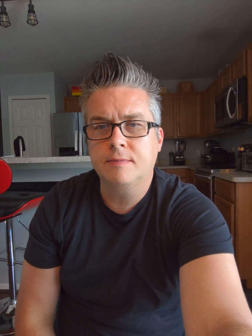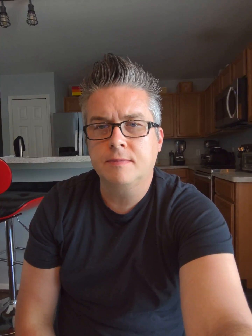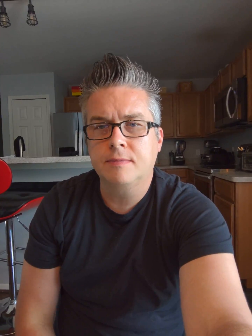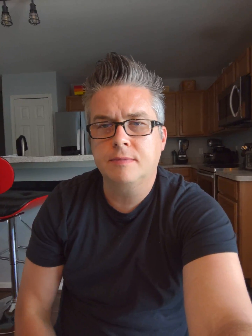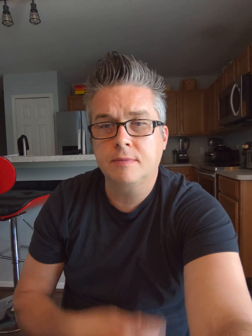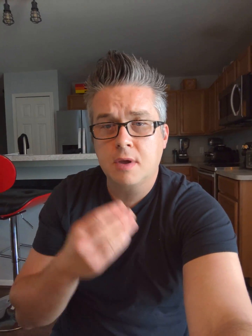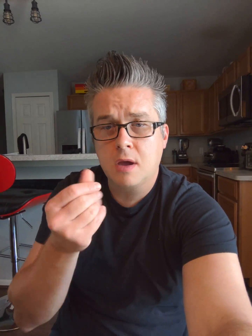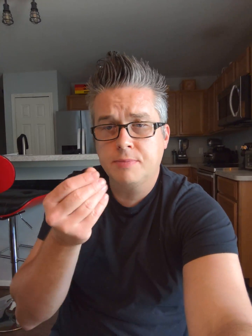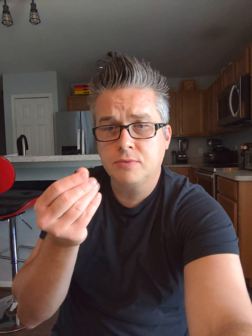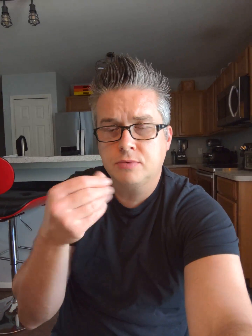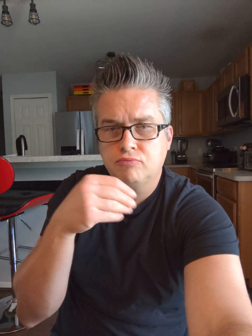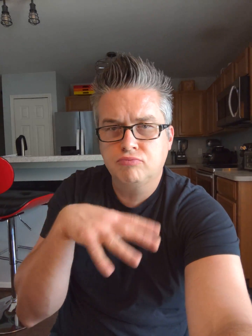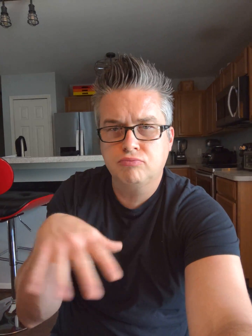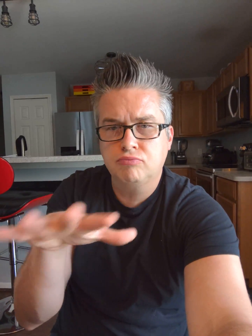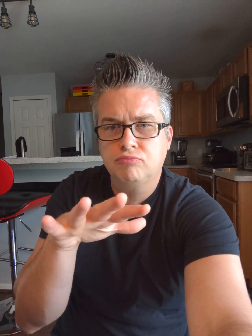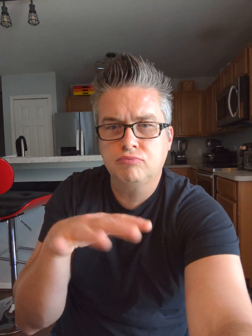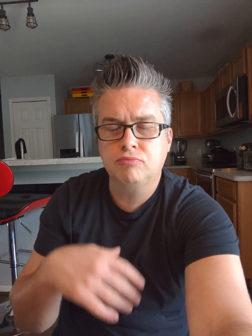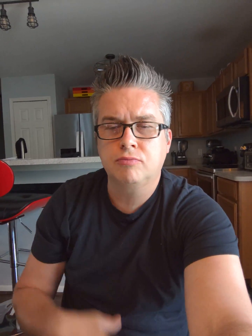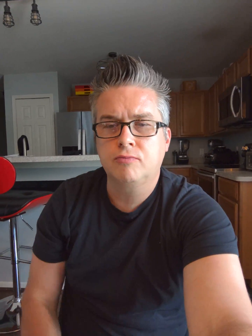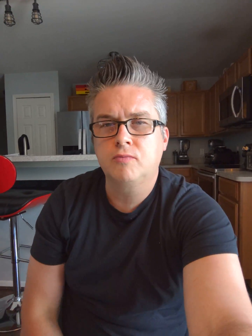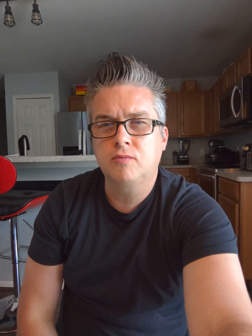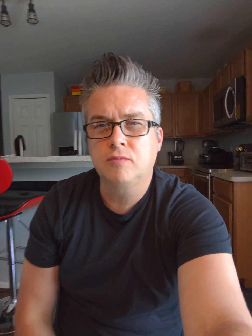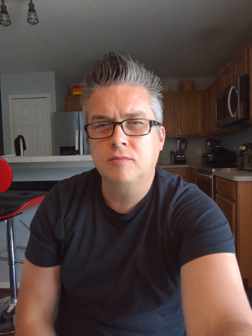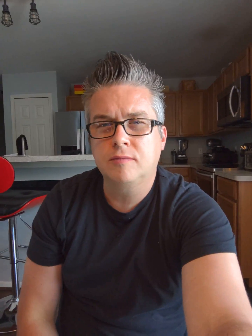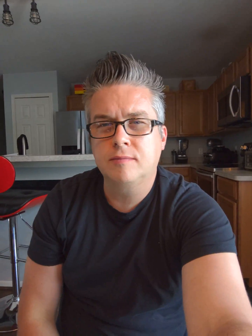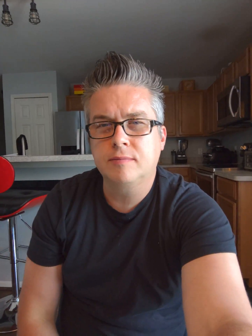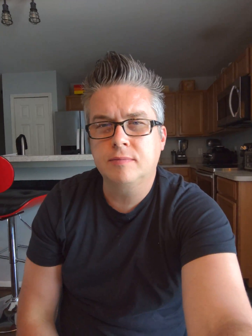garden